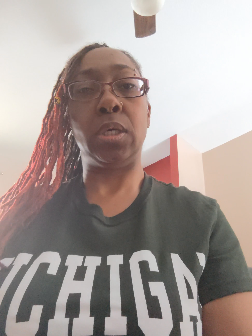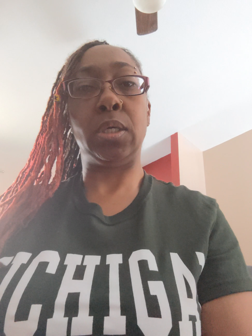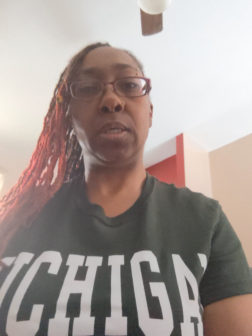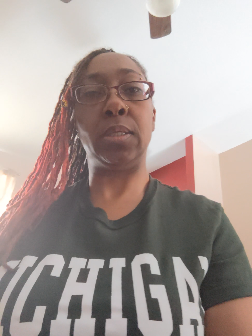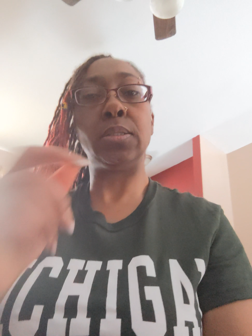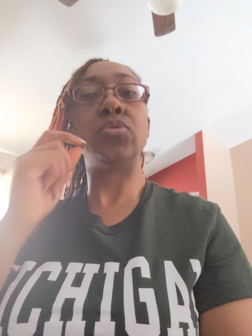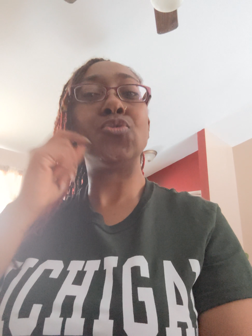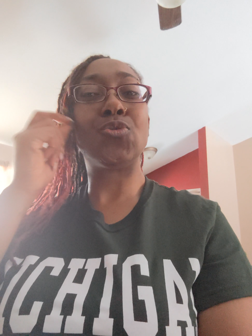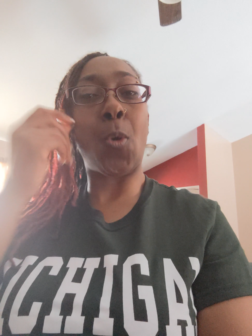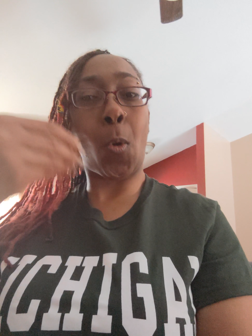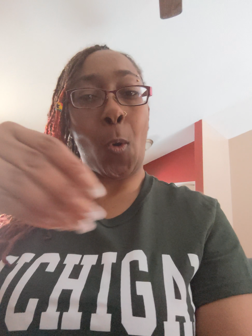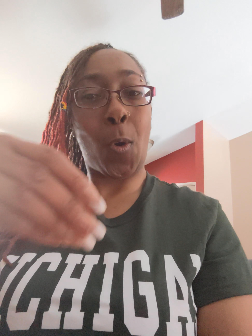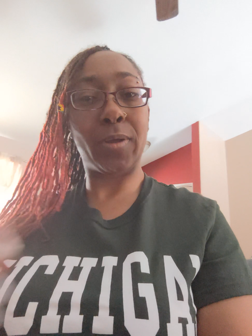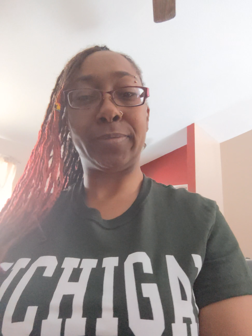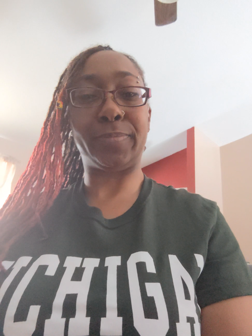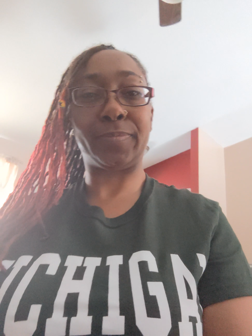store